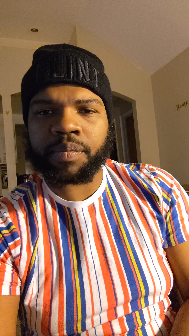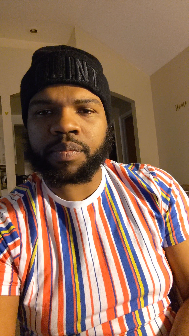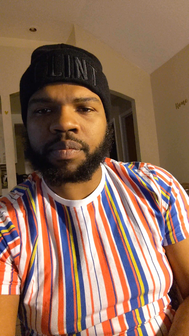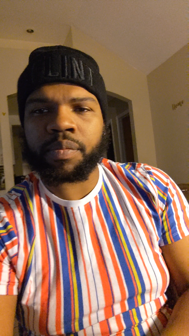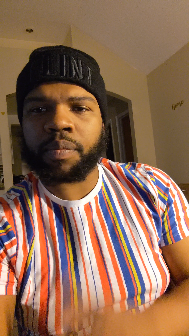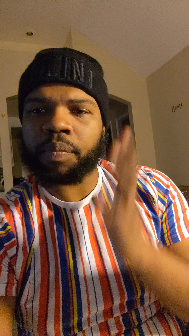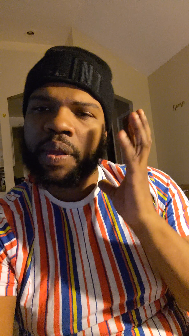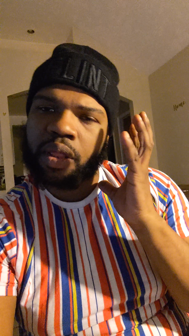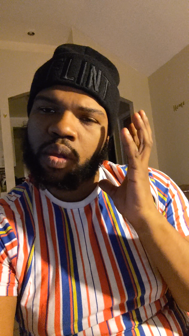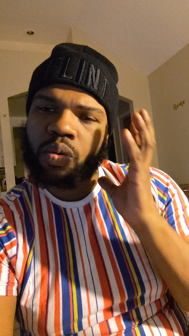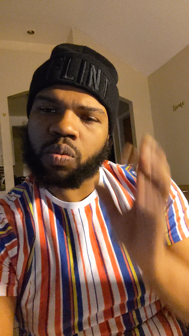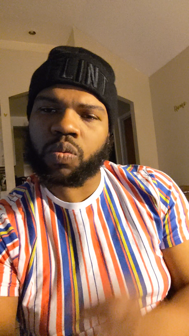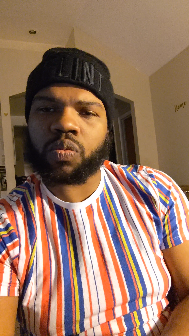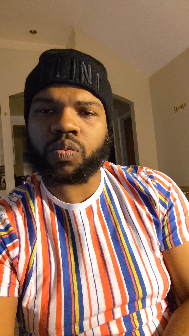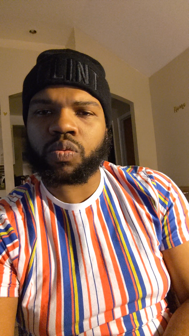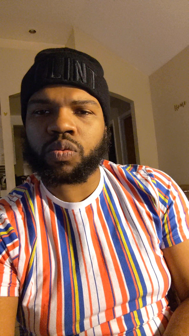pillow